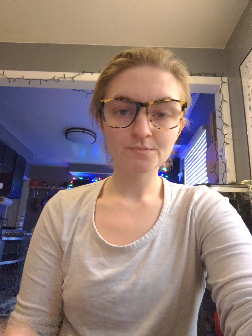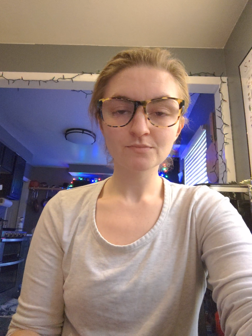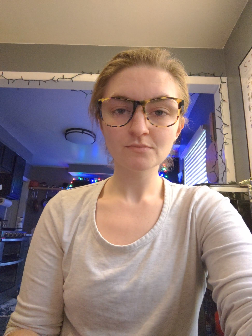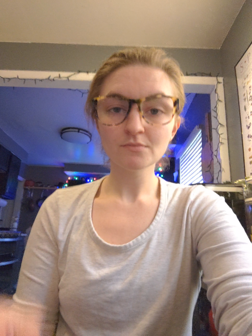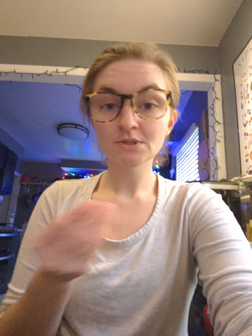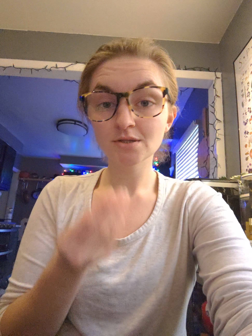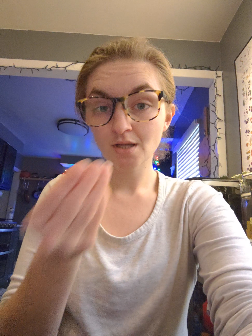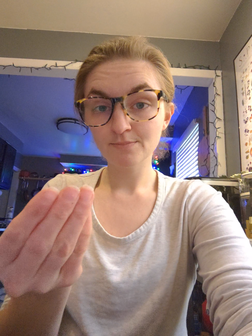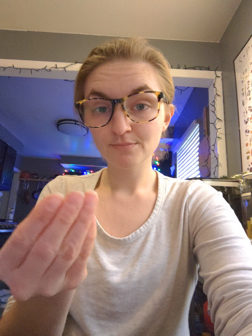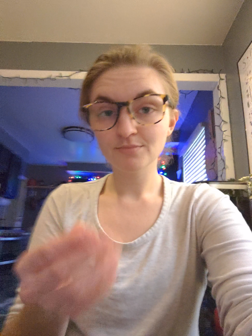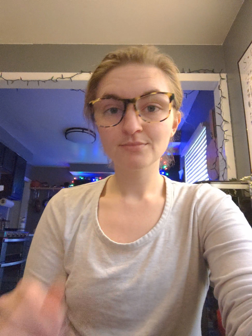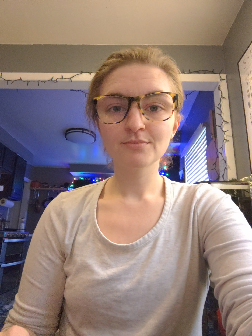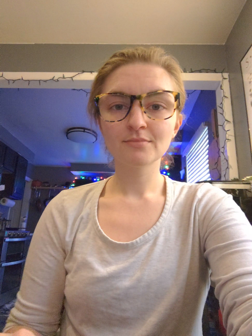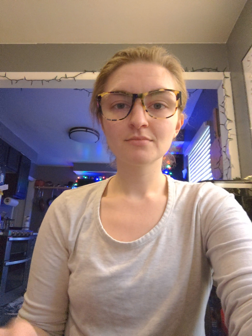give